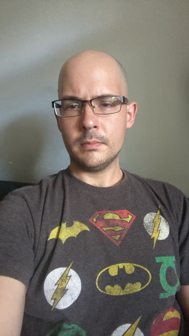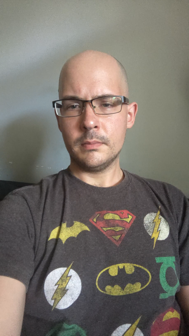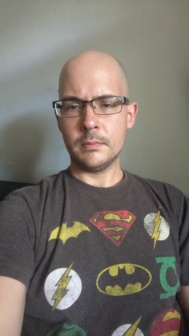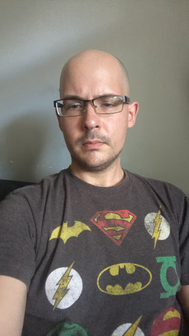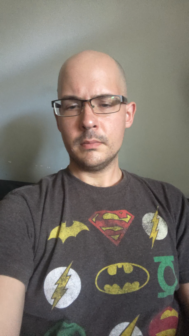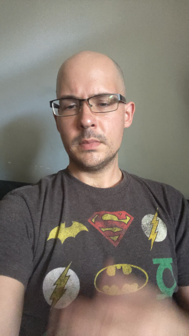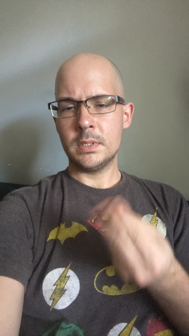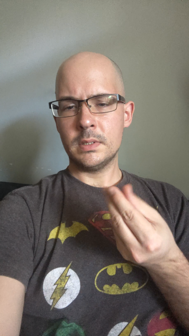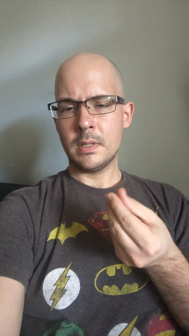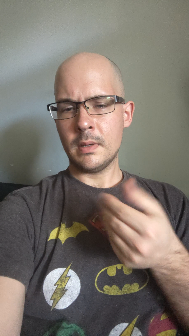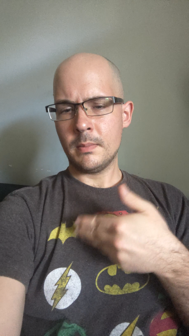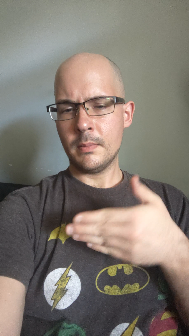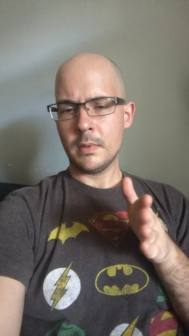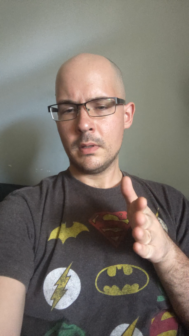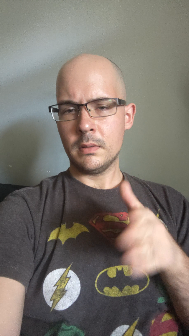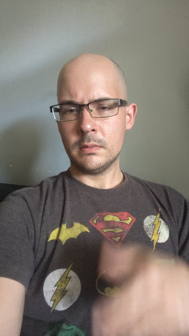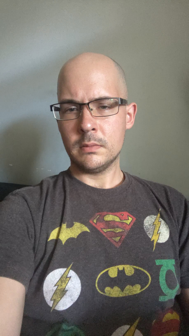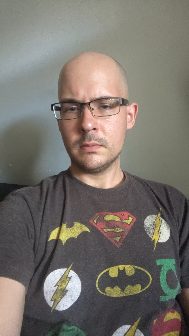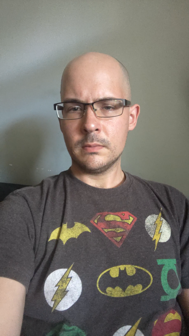sandbox